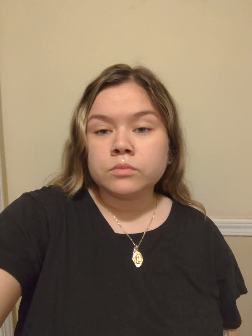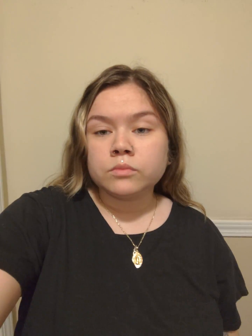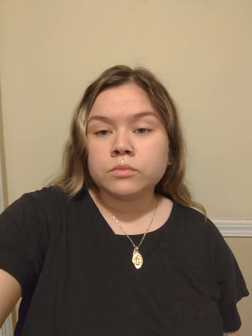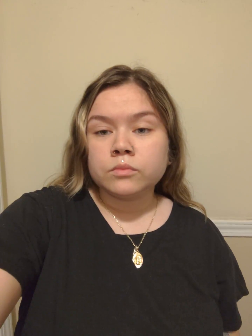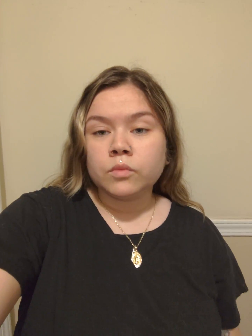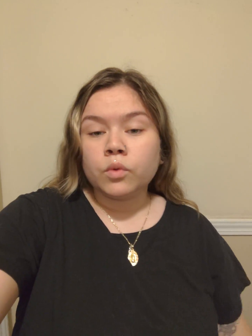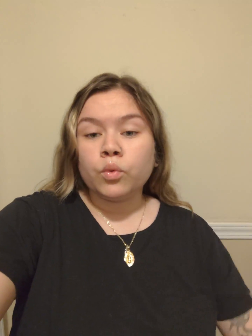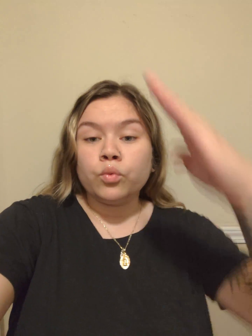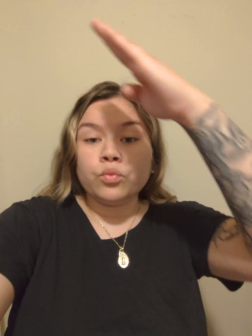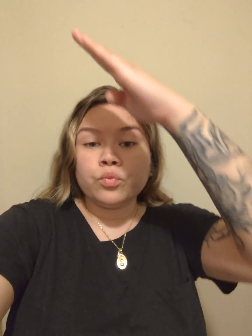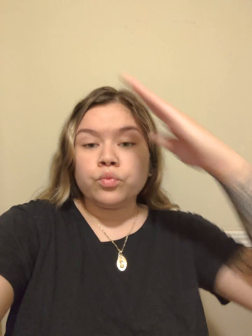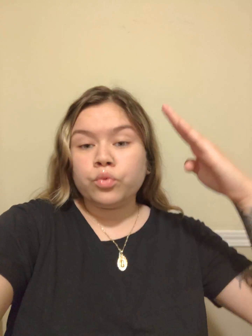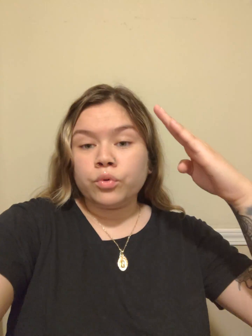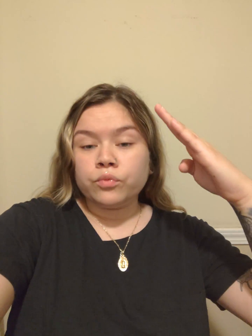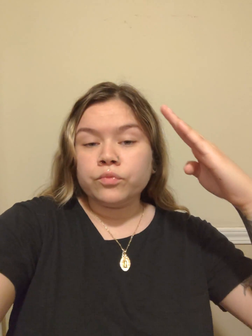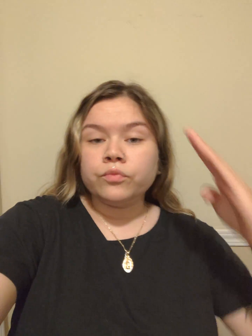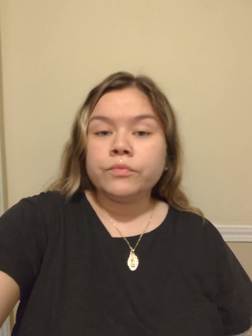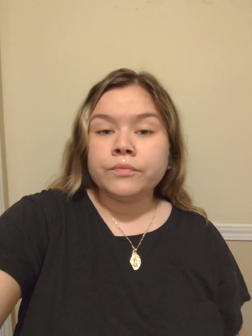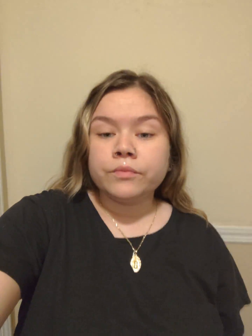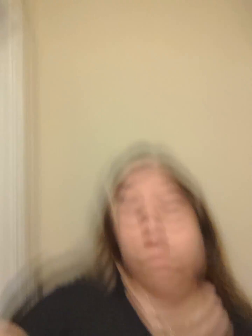roof